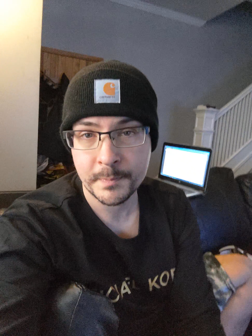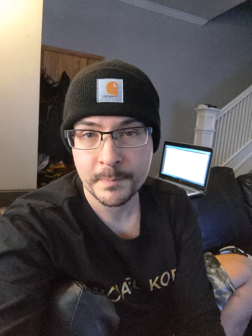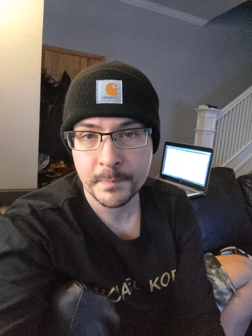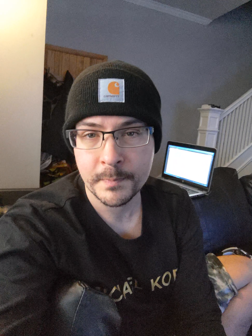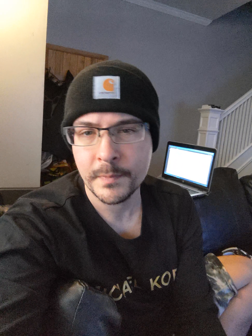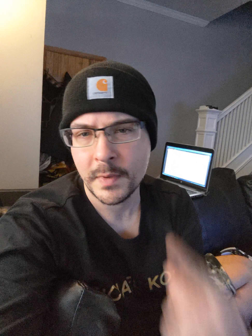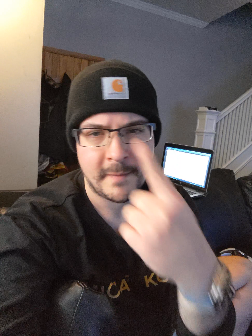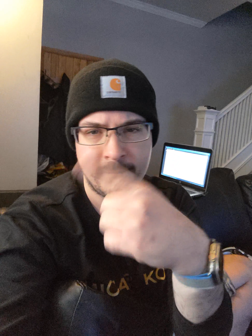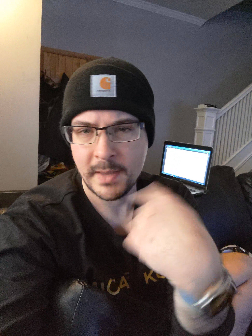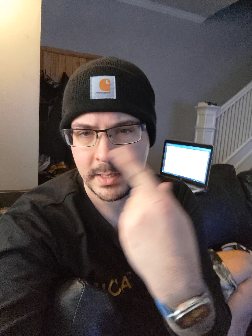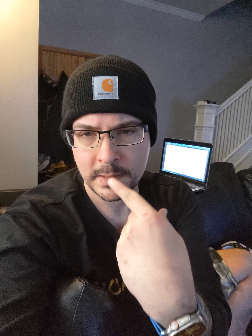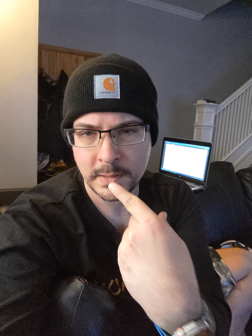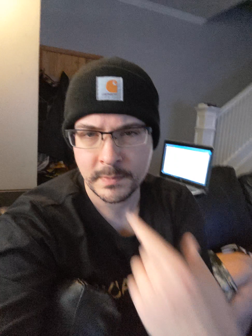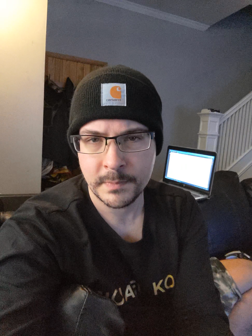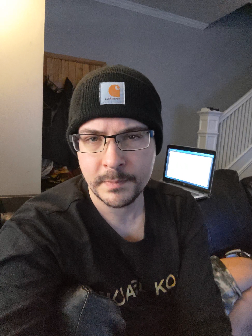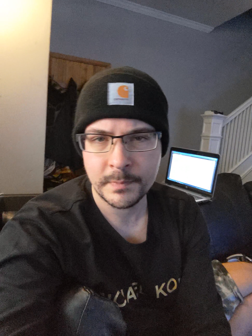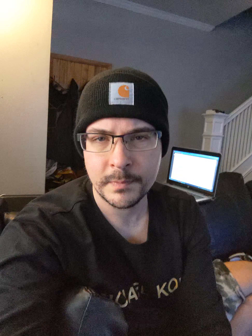face